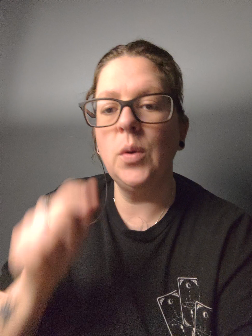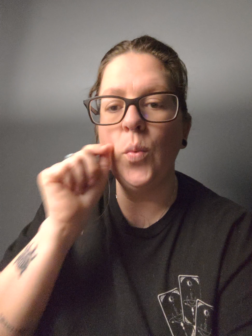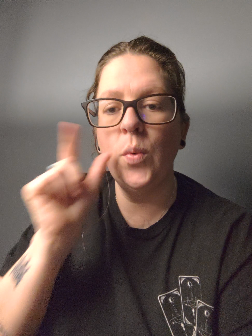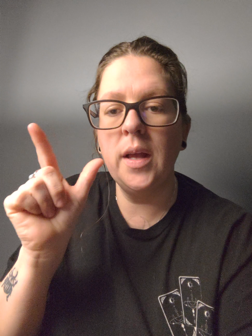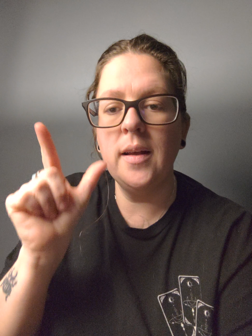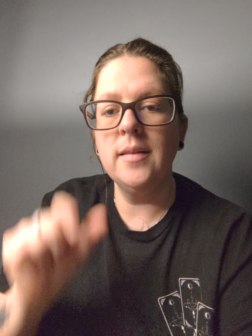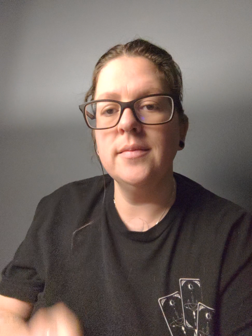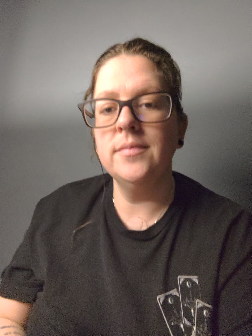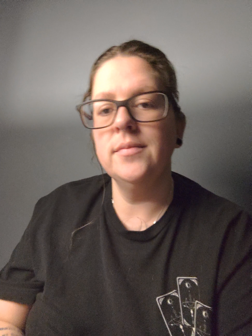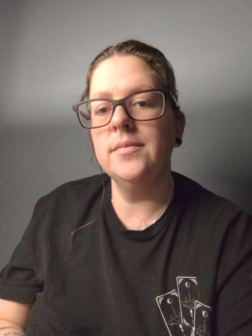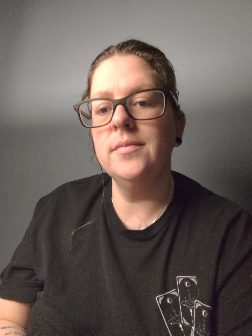awake